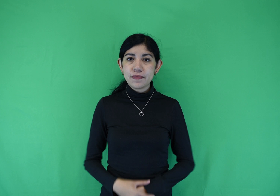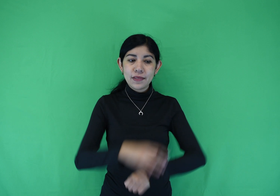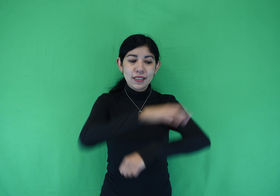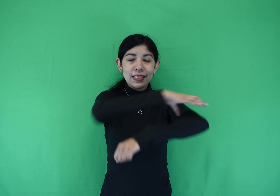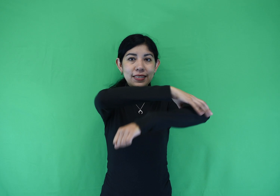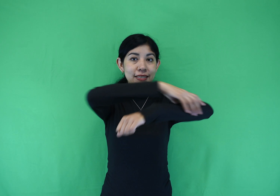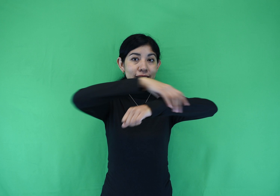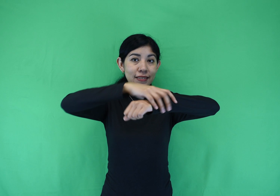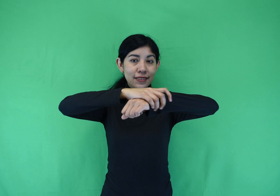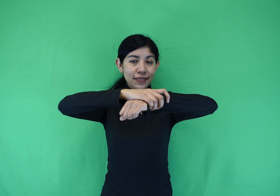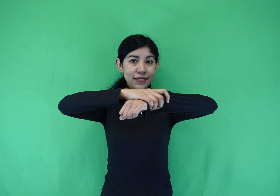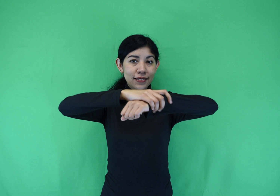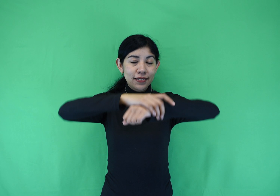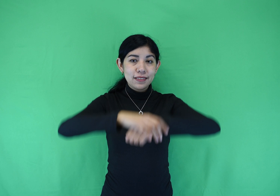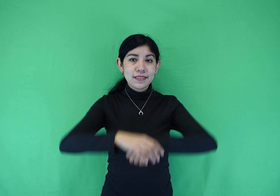brazo